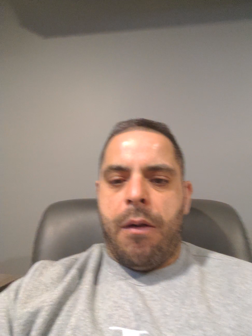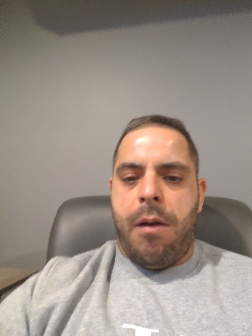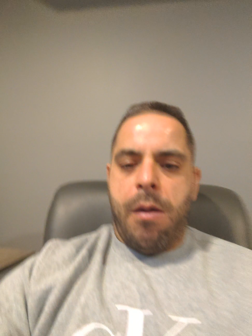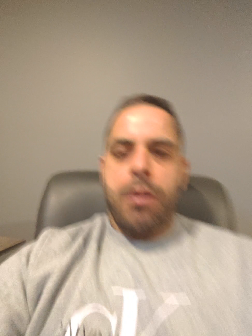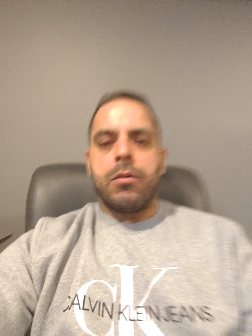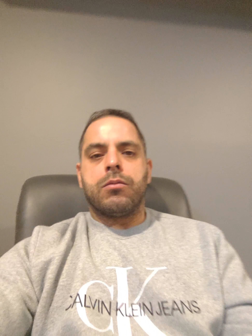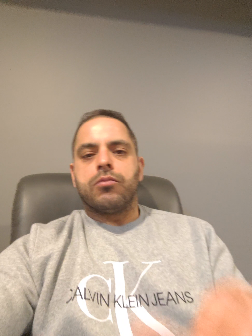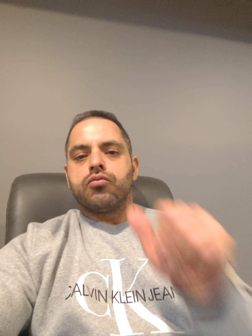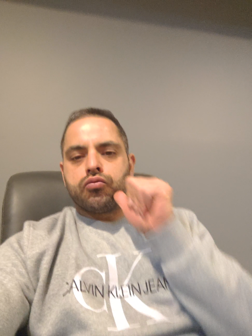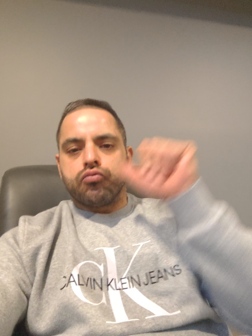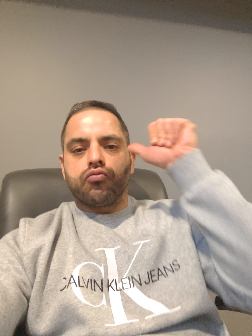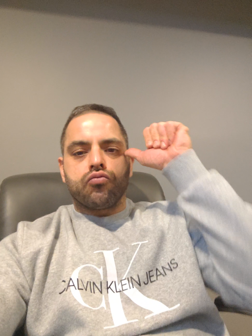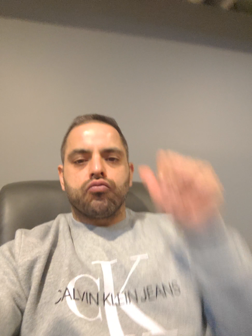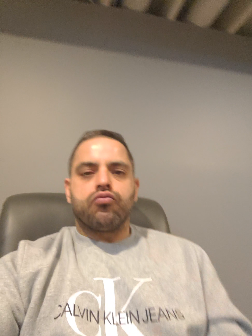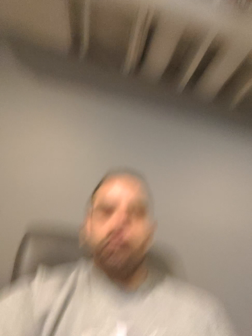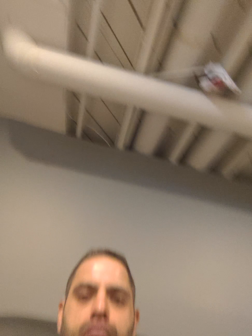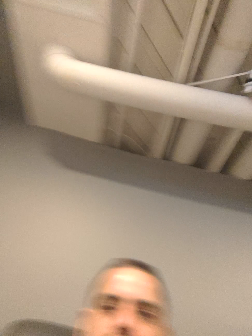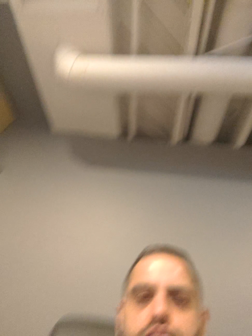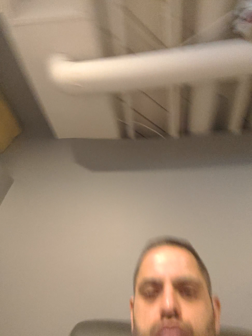yesterday